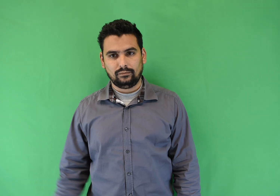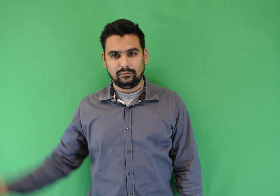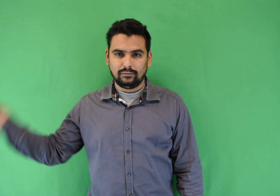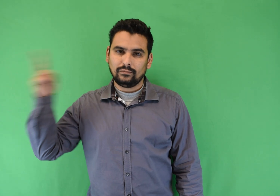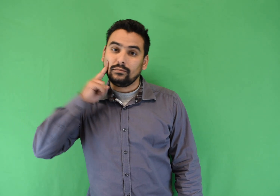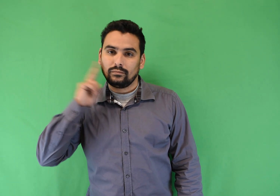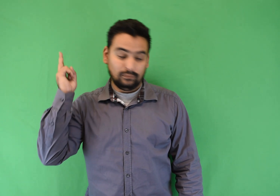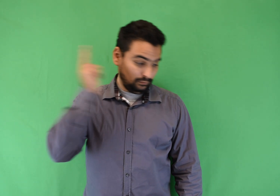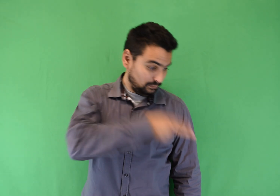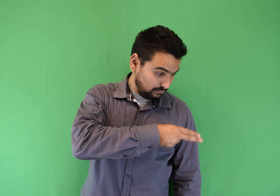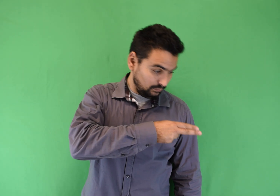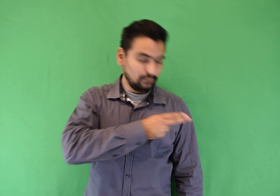urgencia